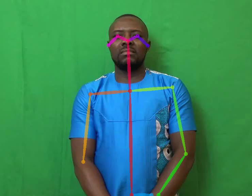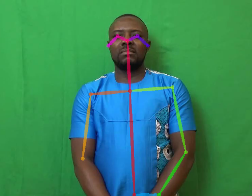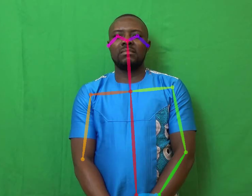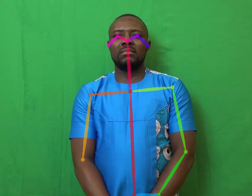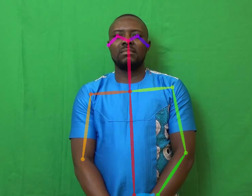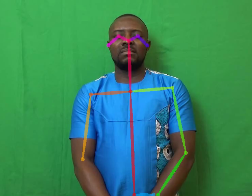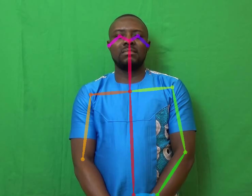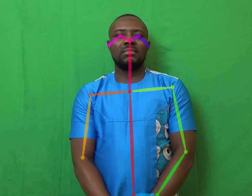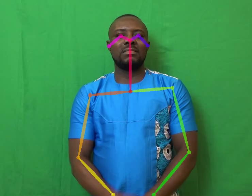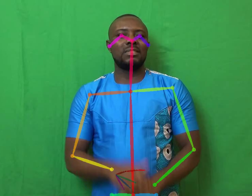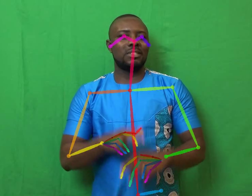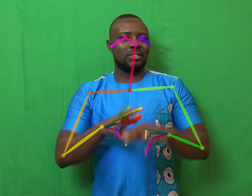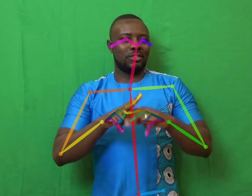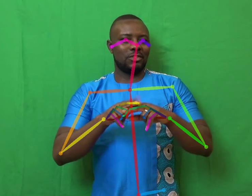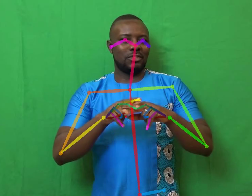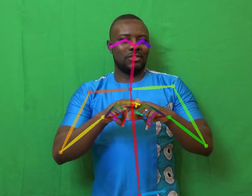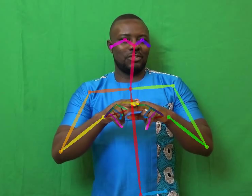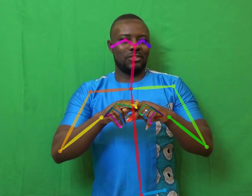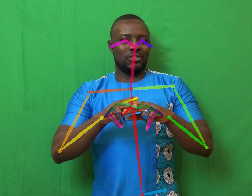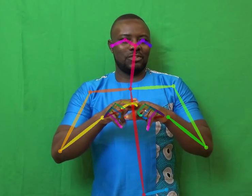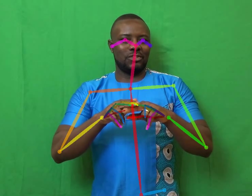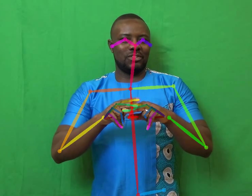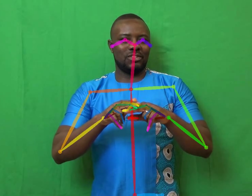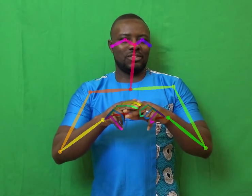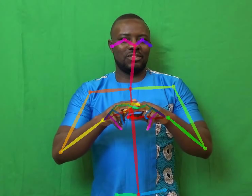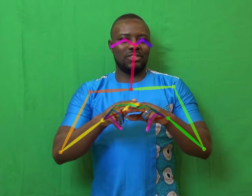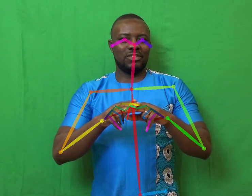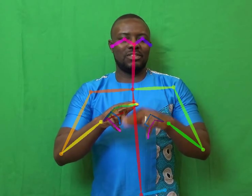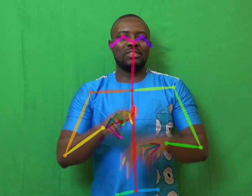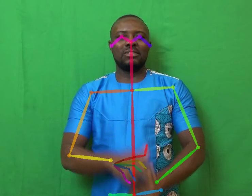salt